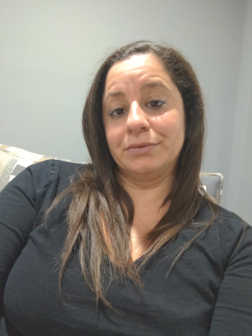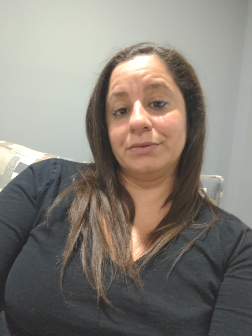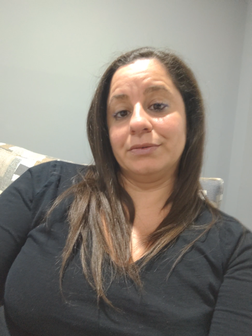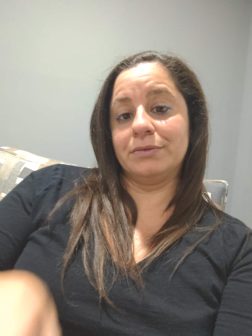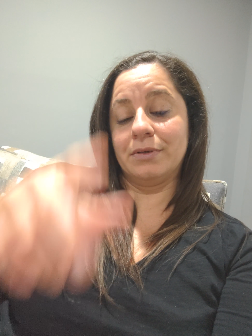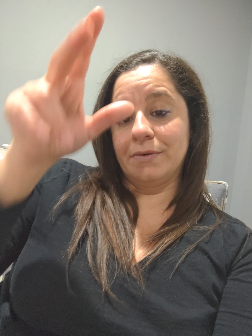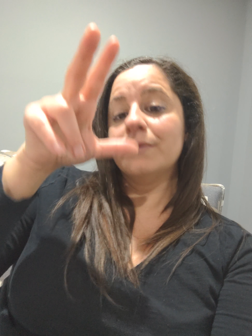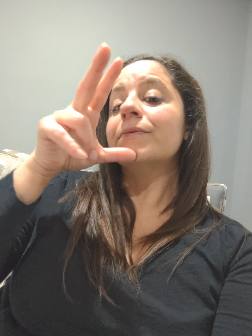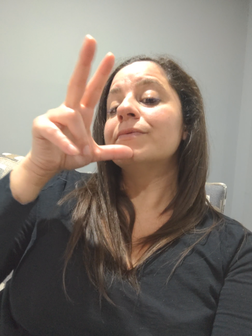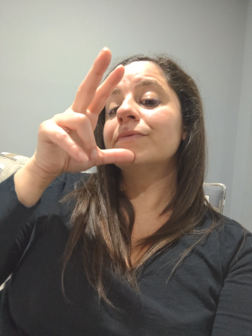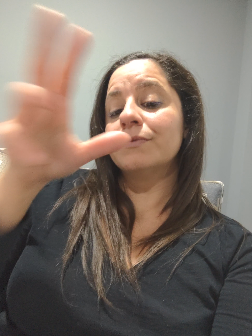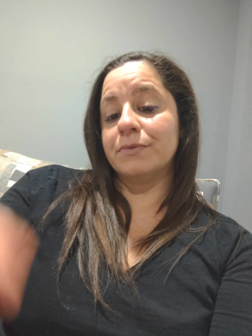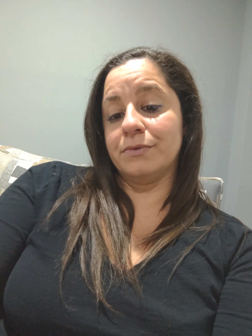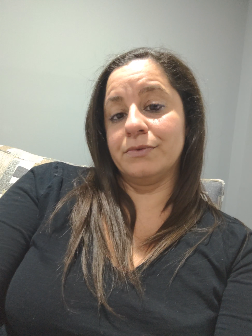hen